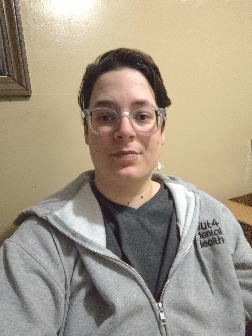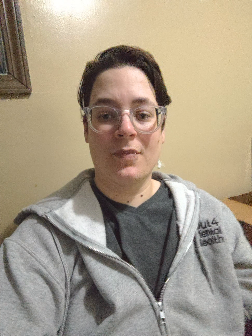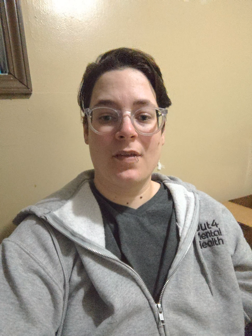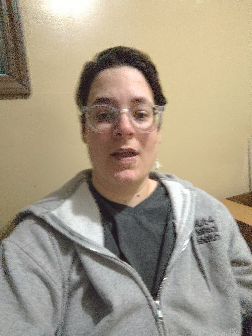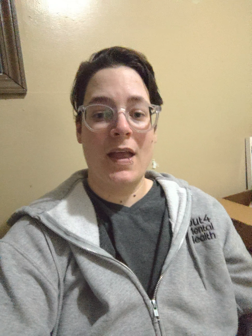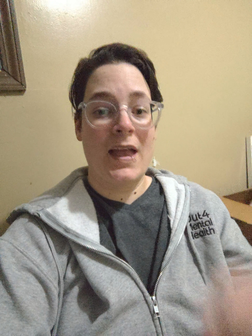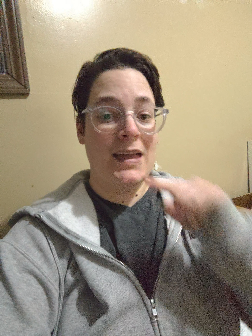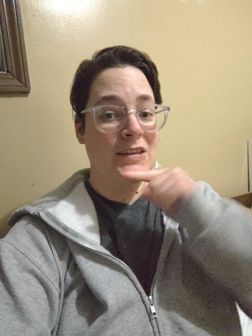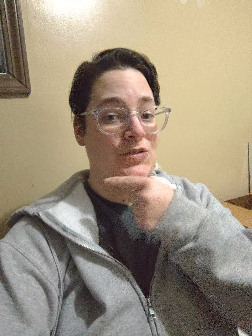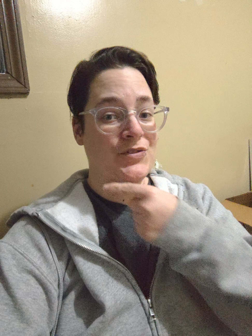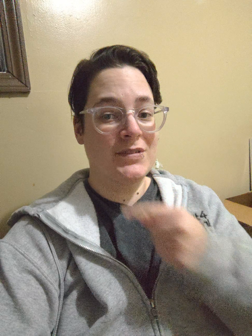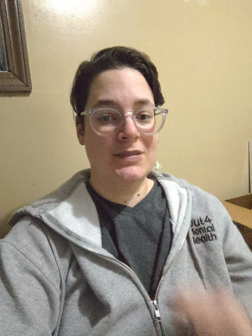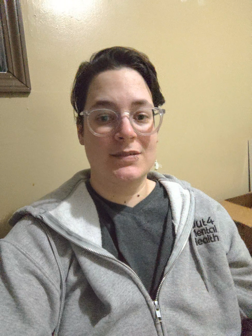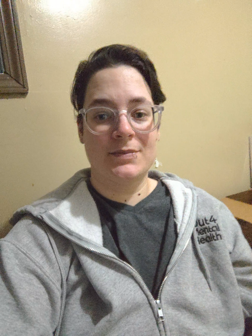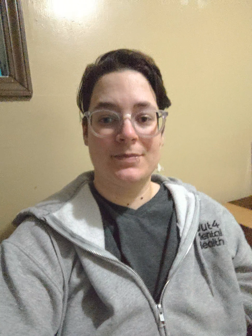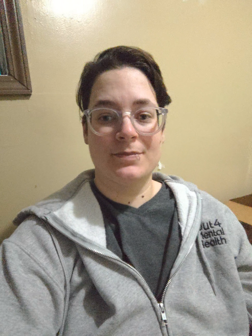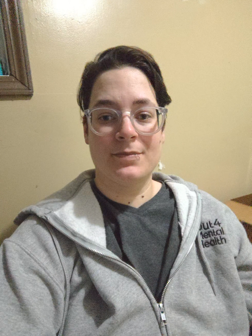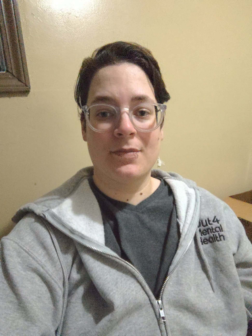carrot